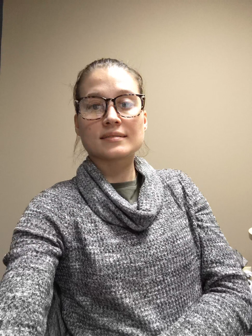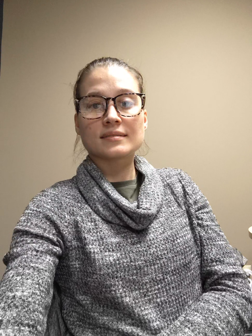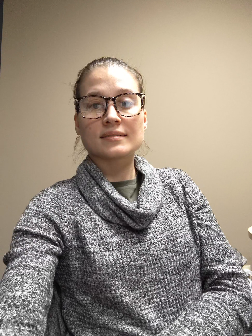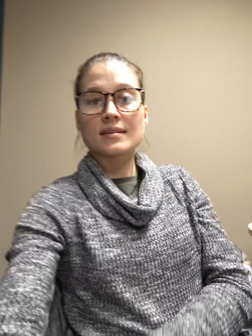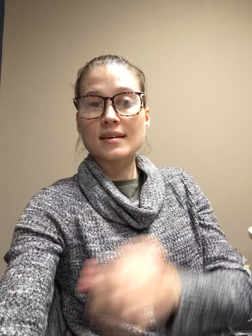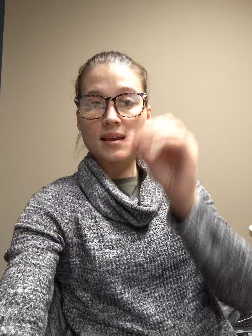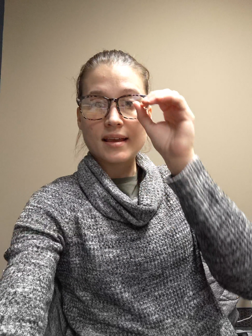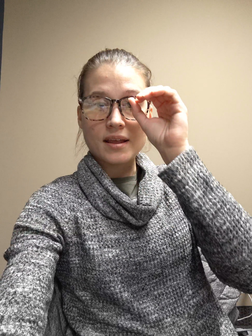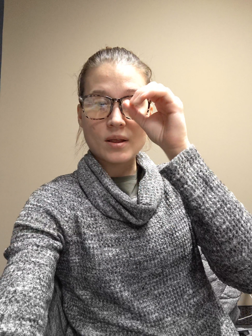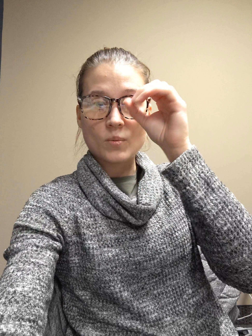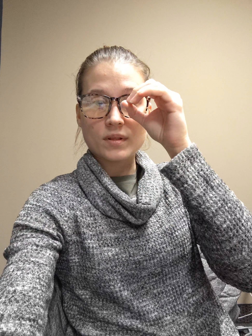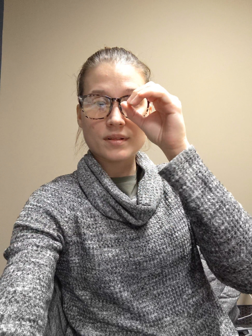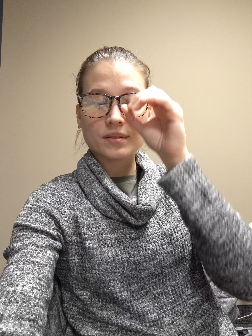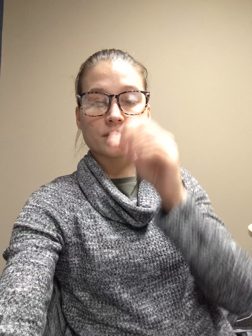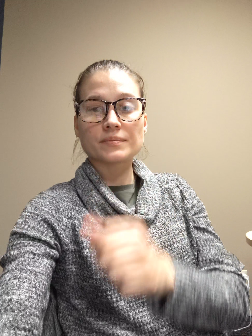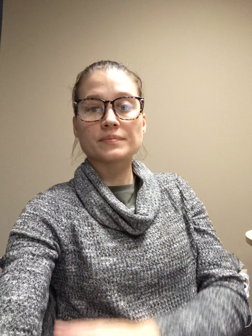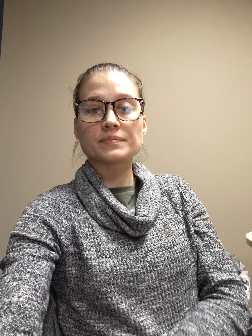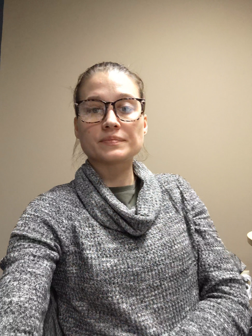owl